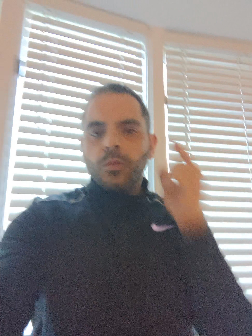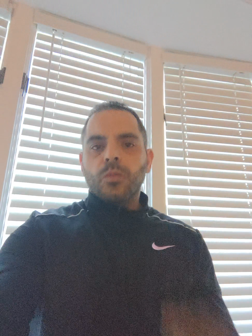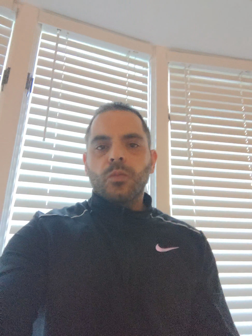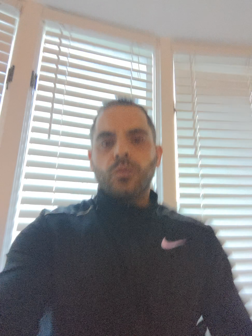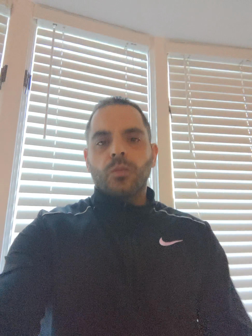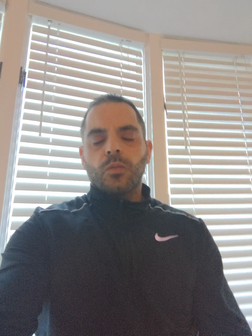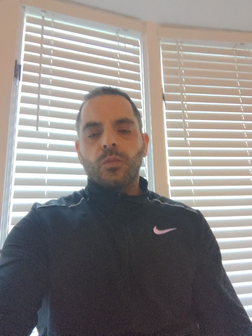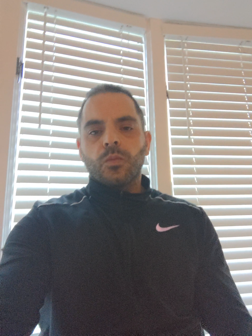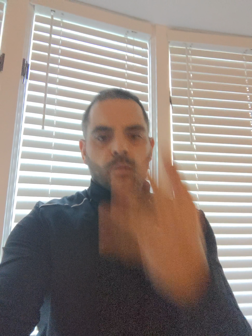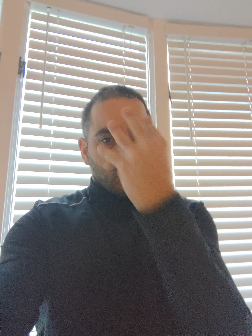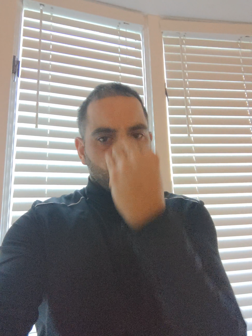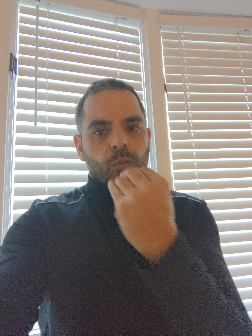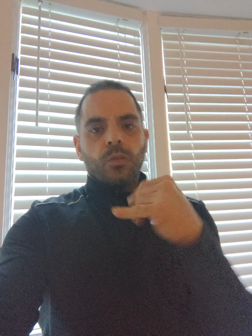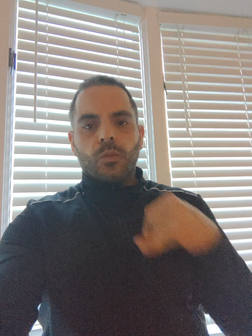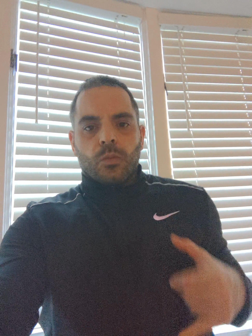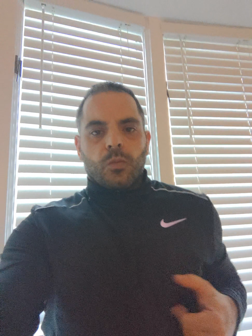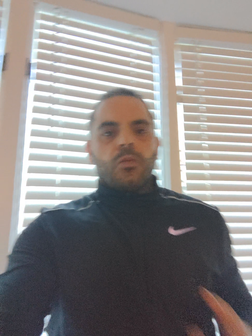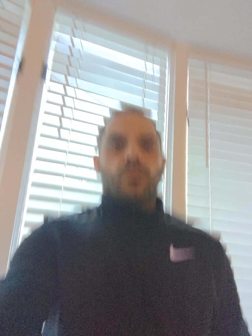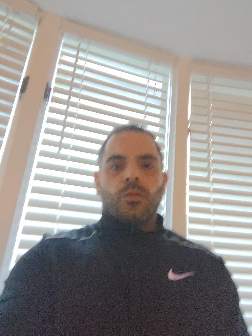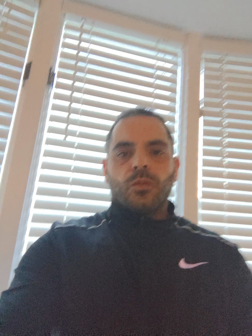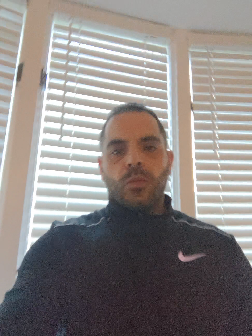pajamas